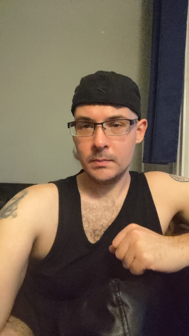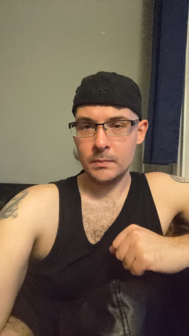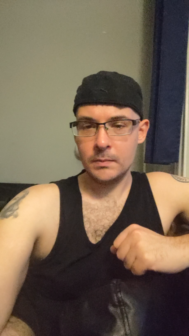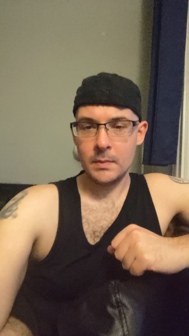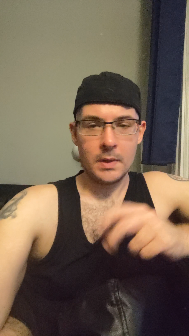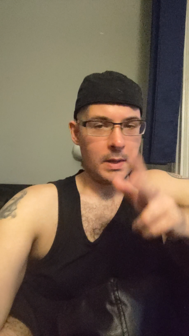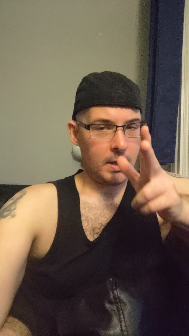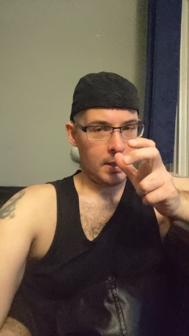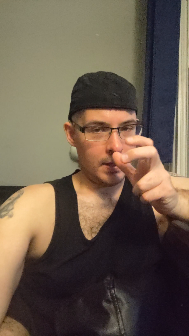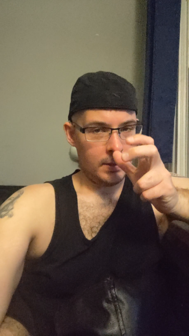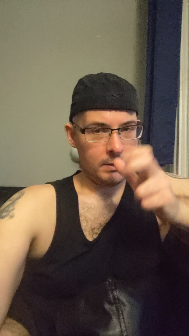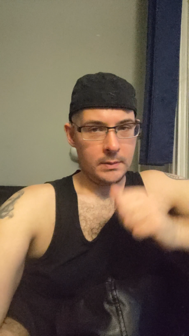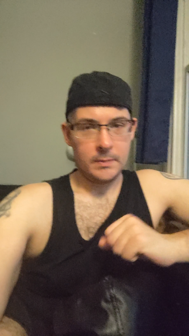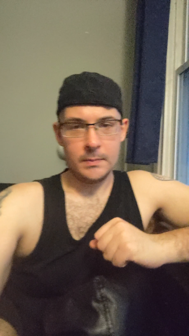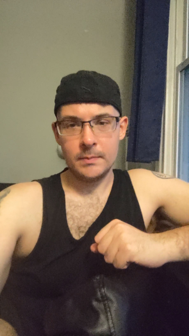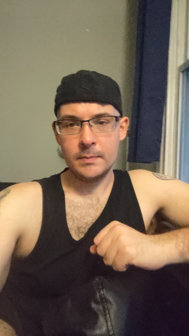ant